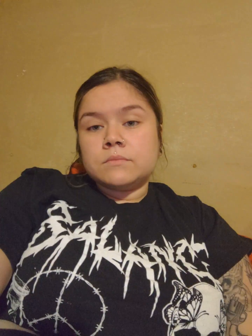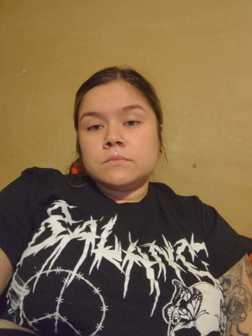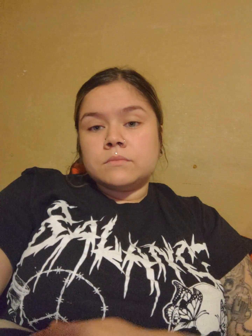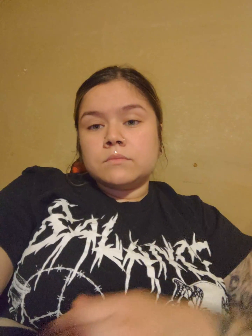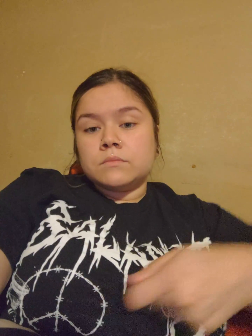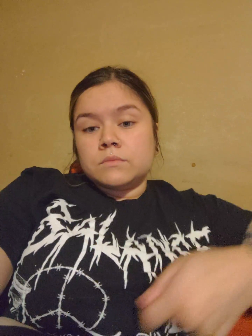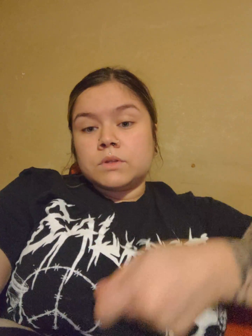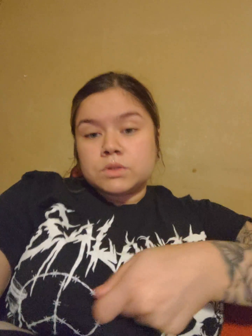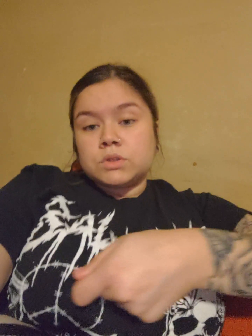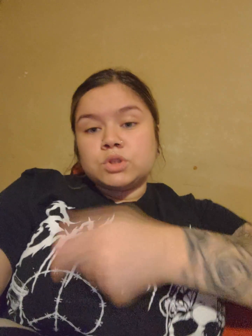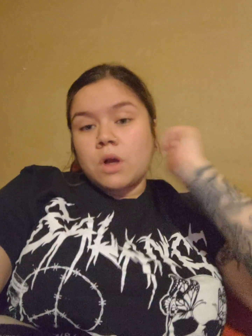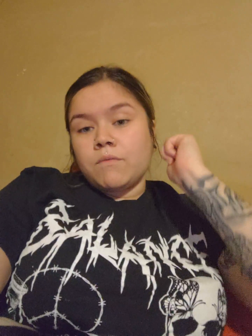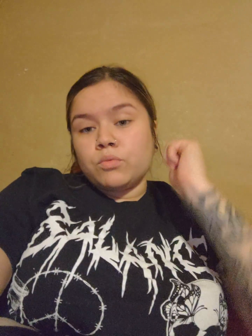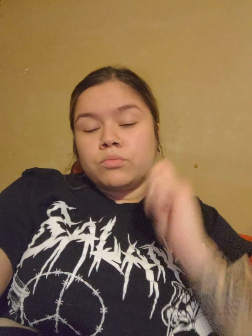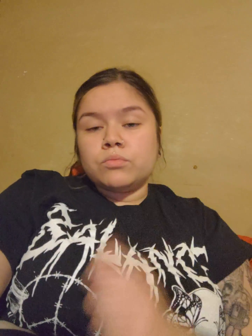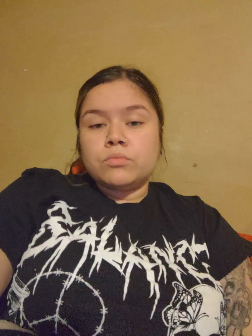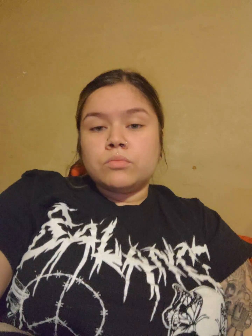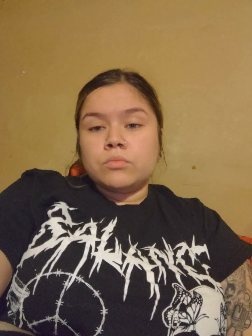shovel